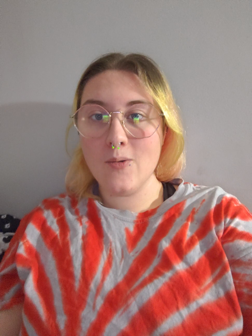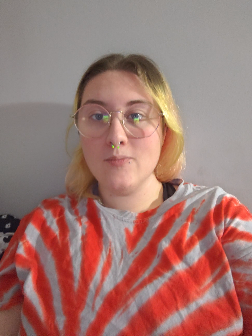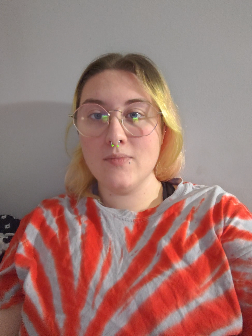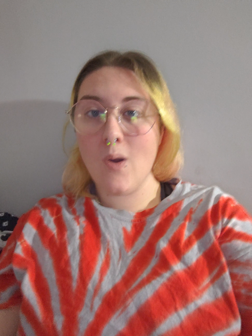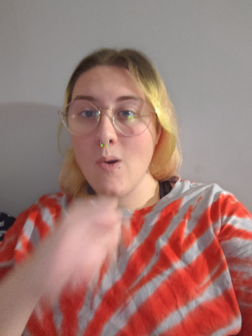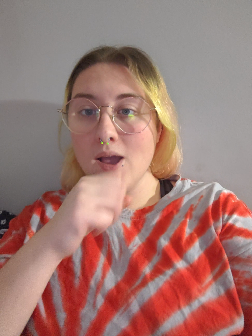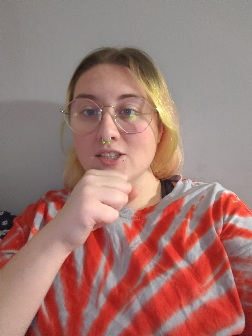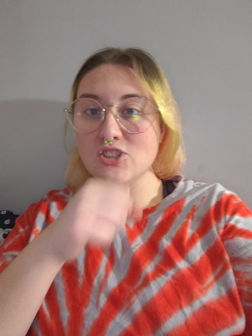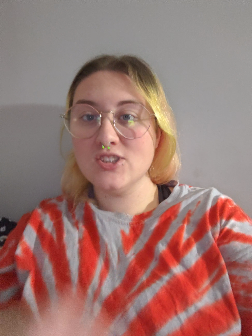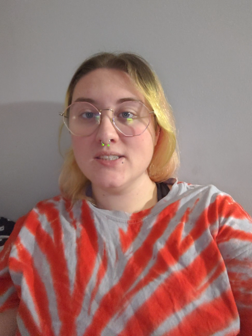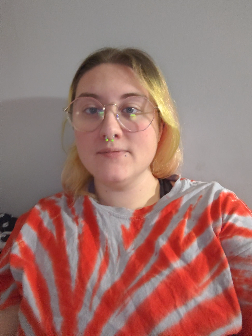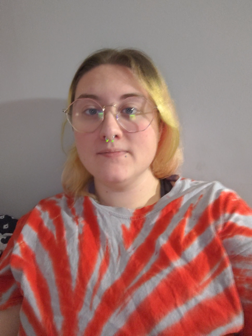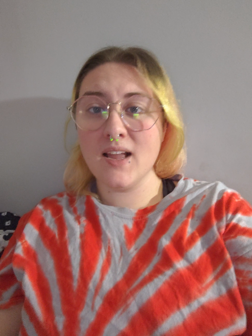orange